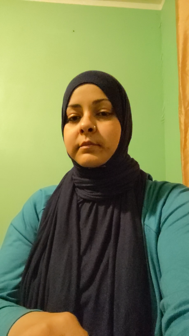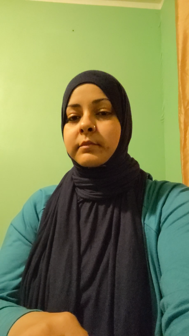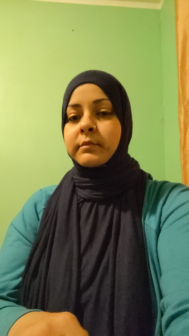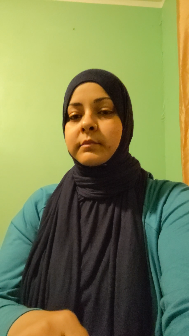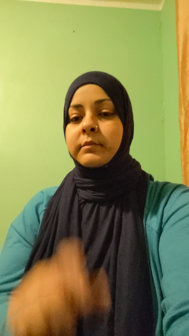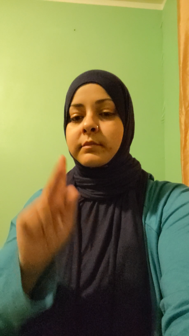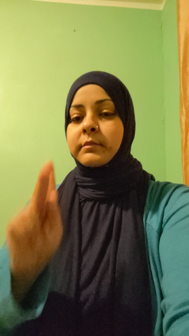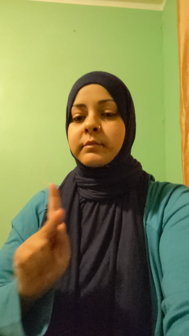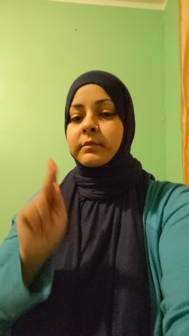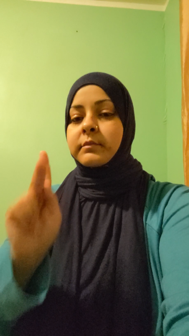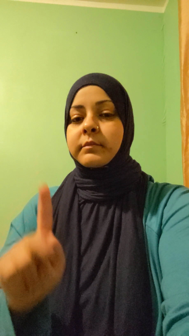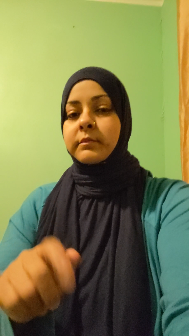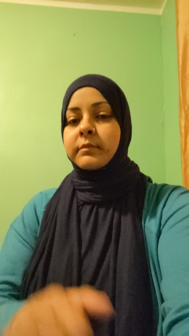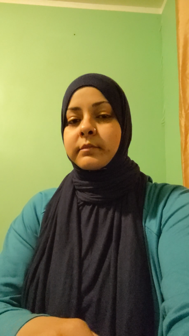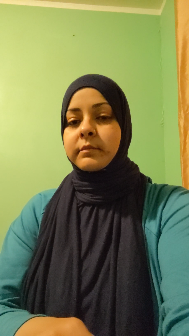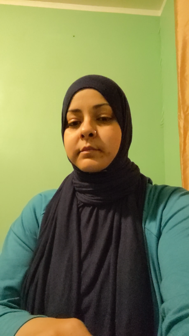people